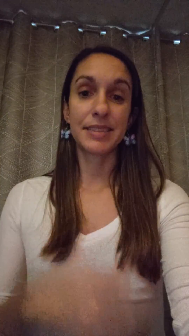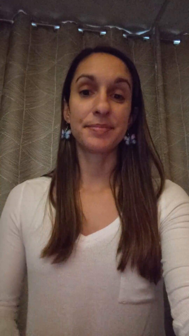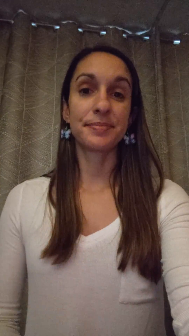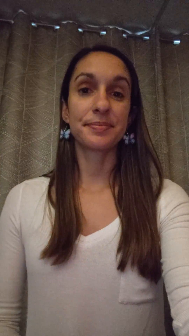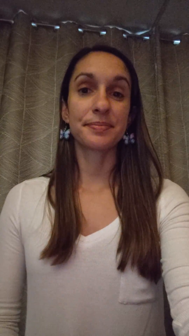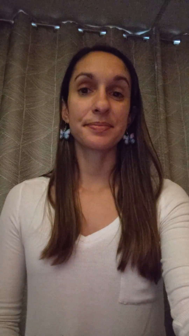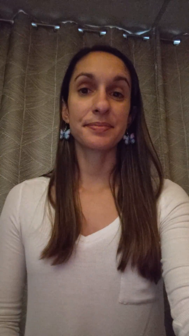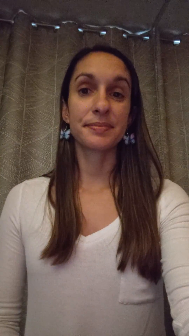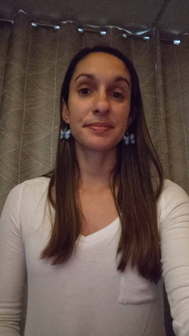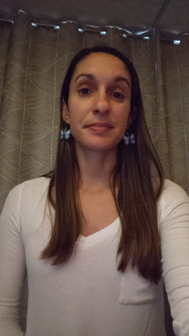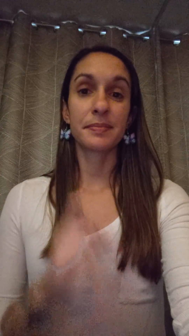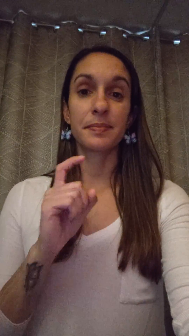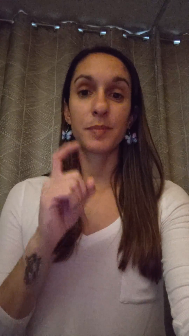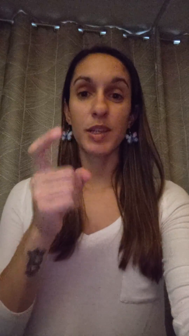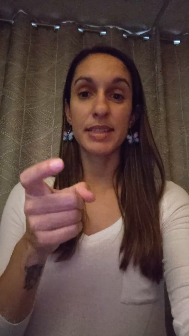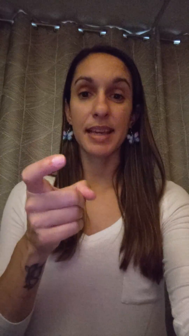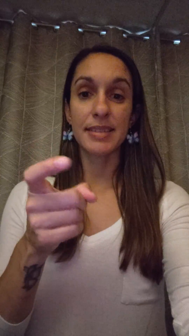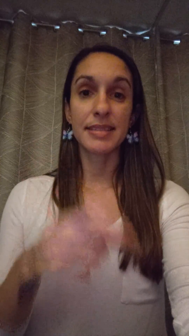present